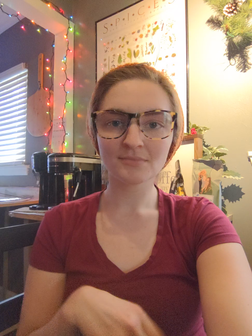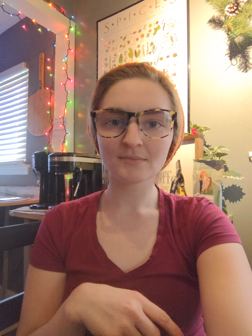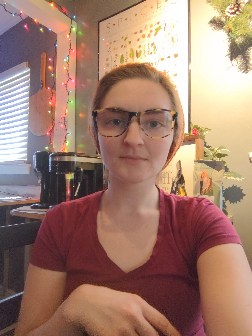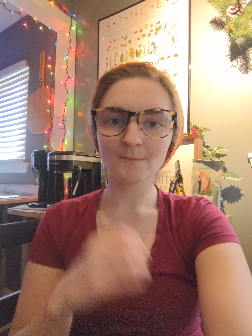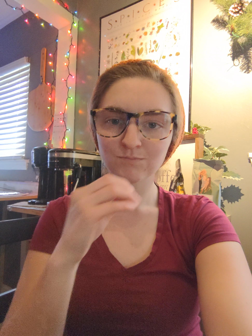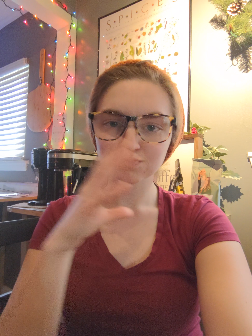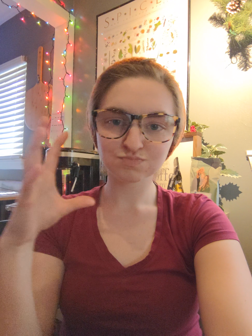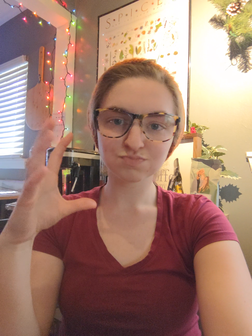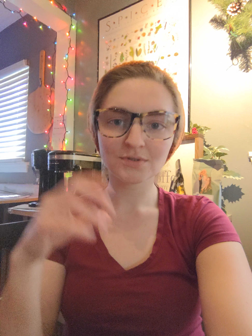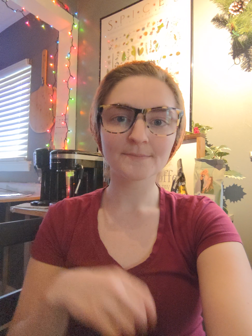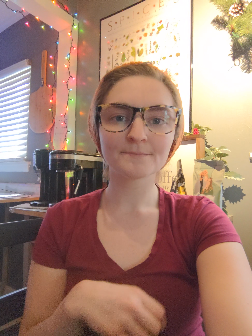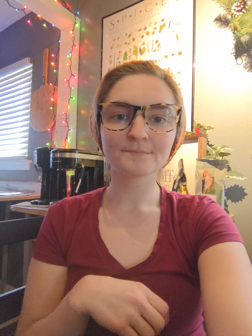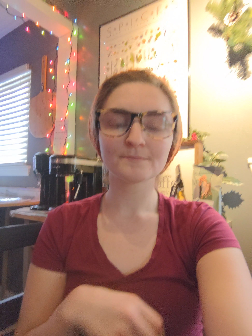balloon